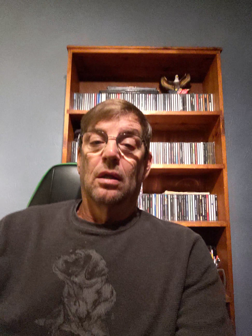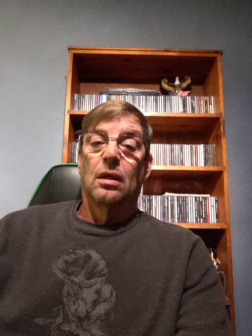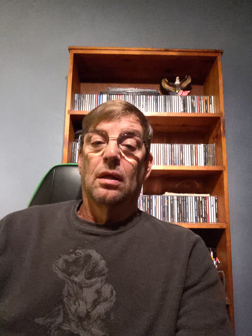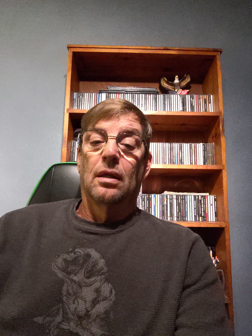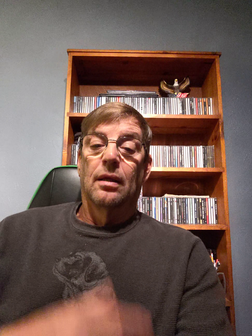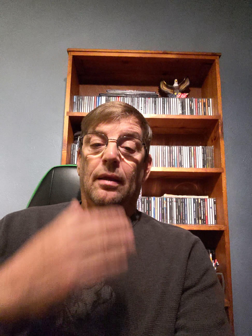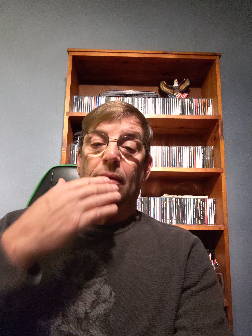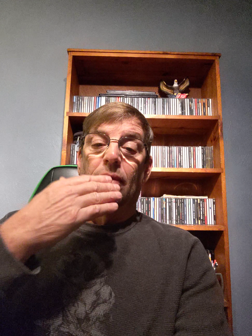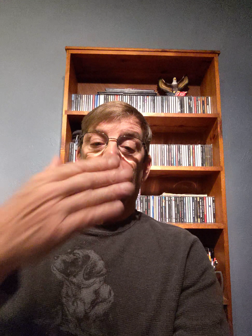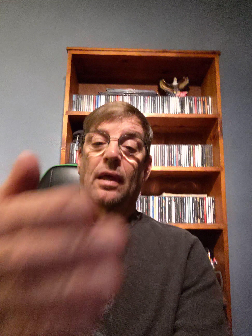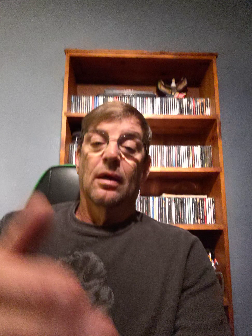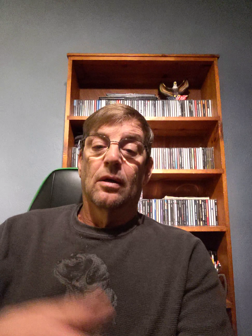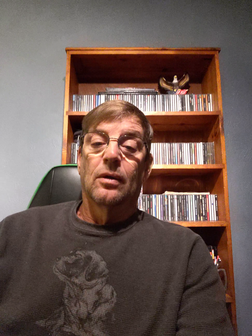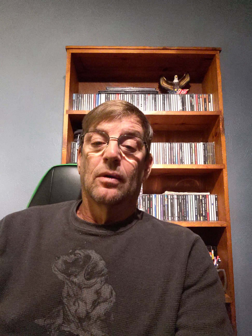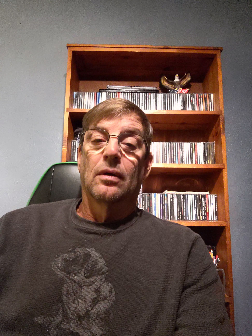thank you